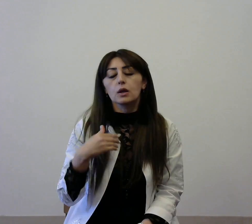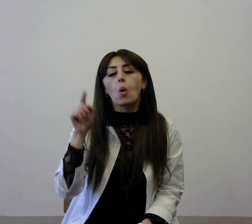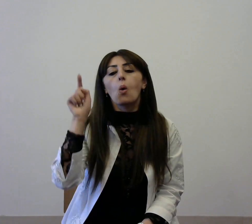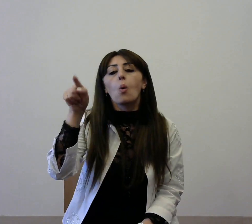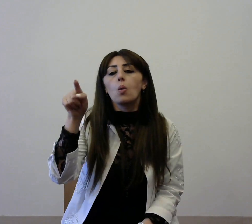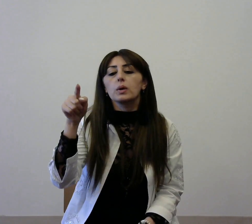ora